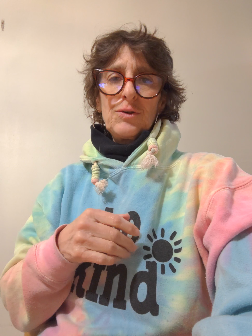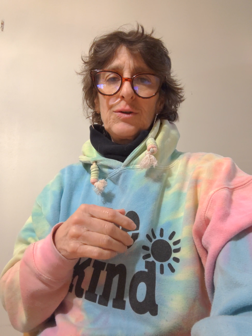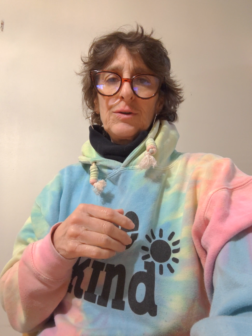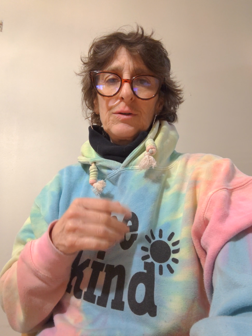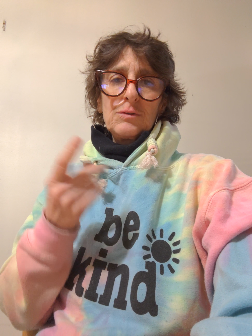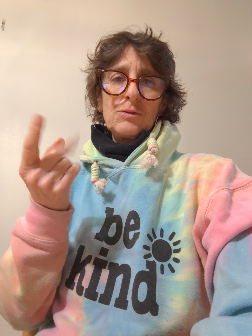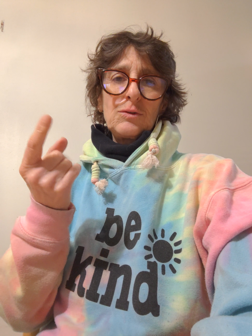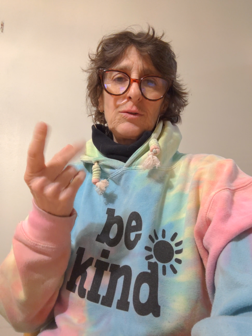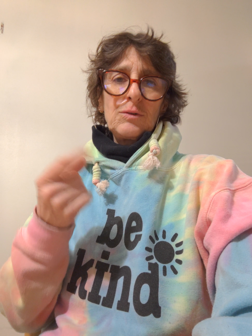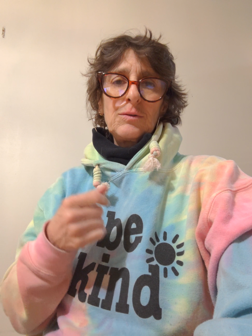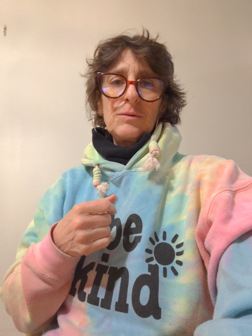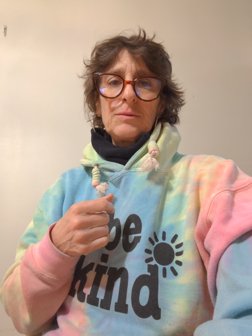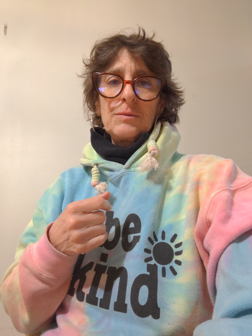dog